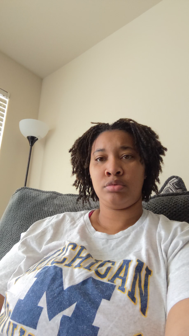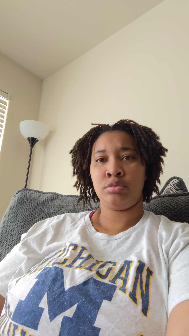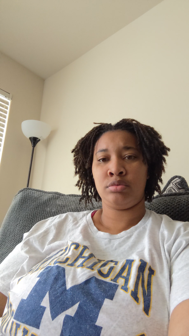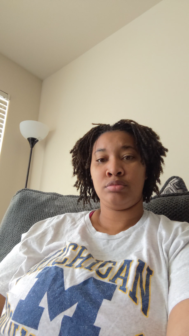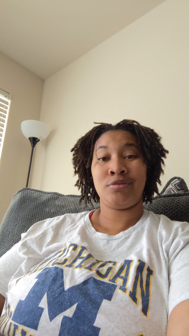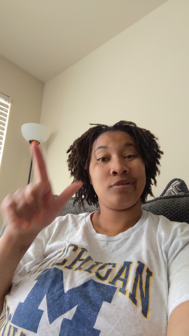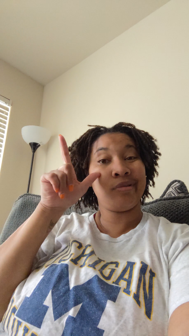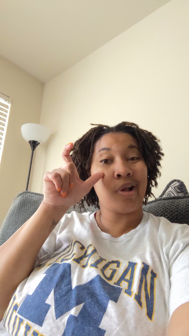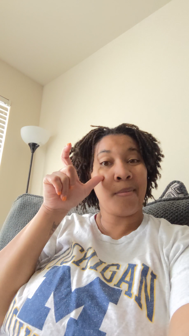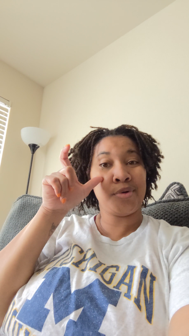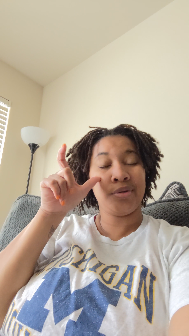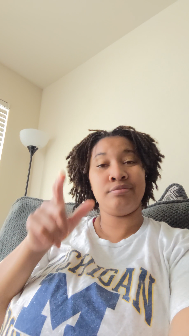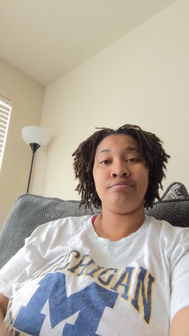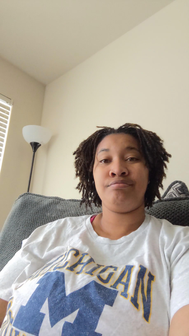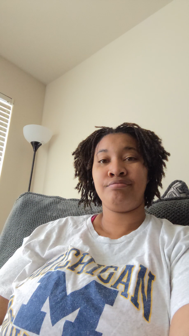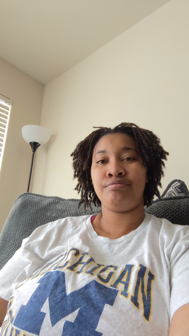camera